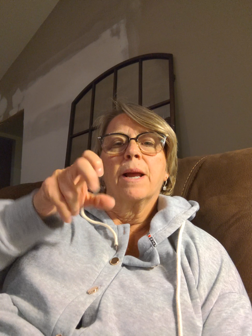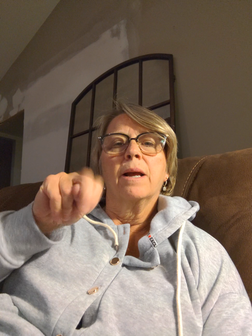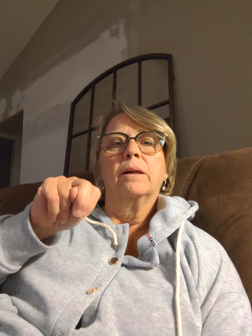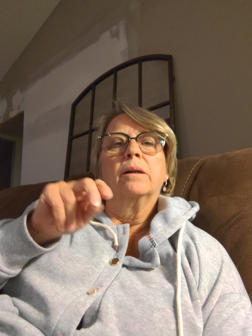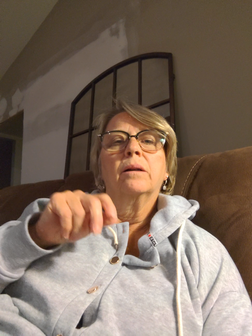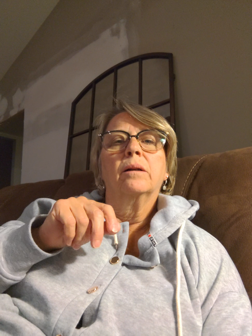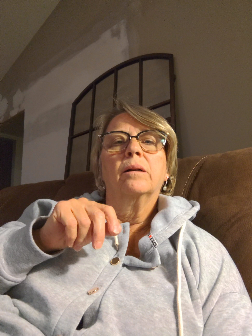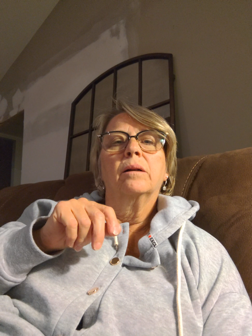pen